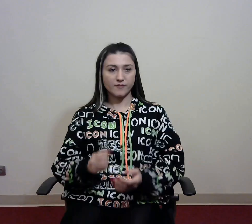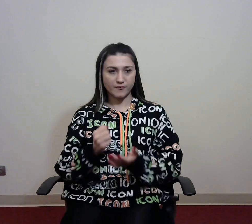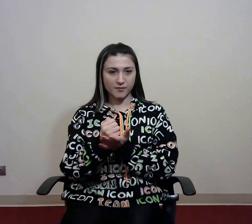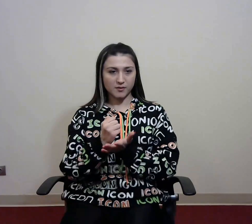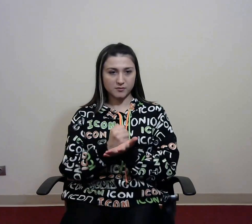viza